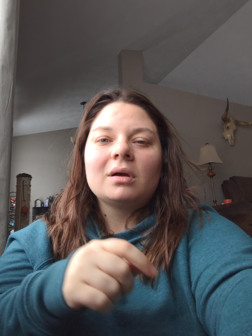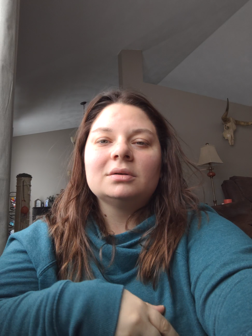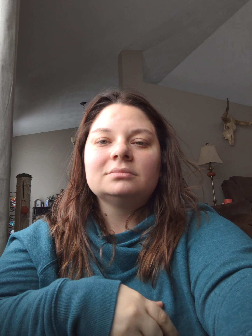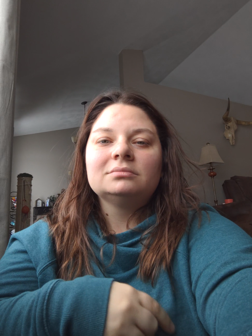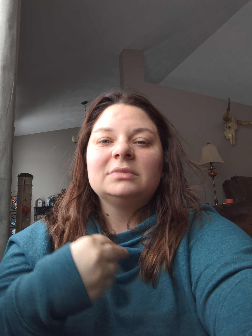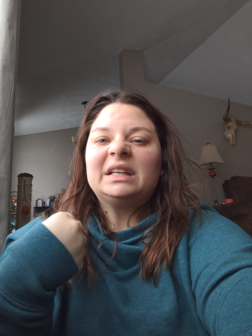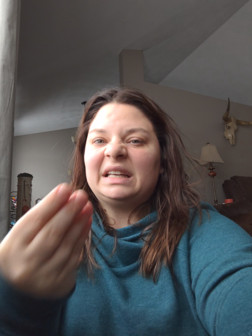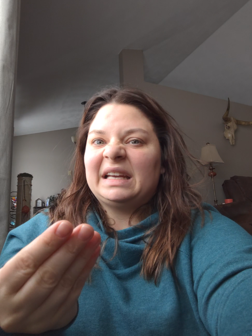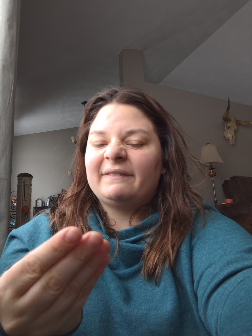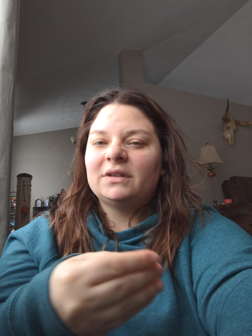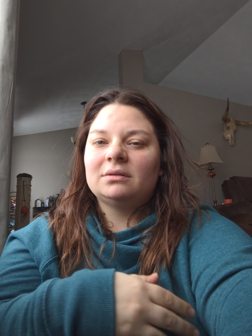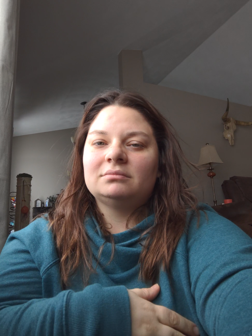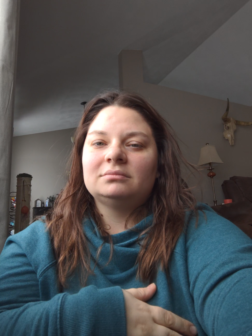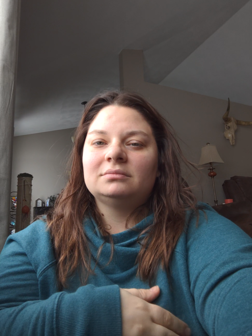give